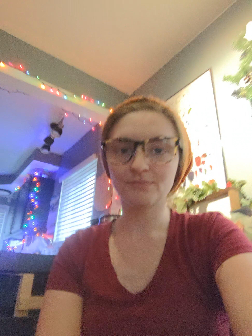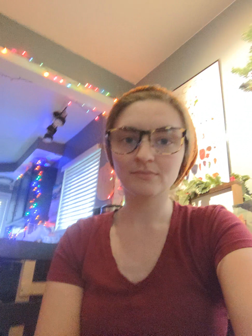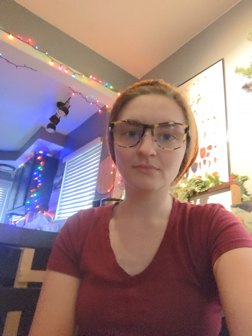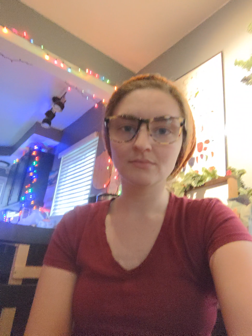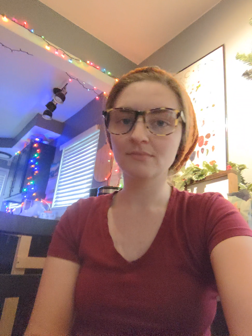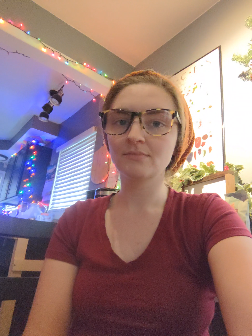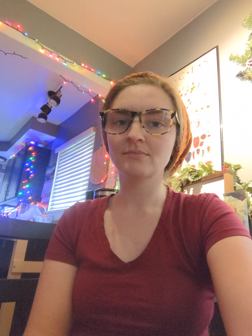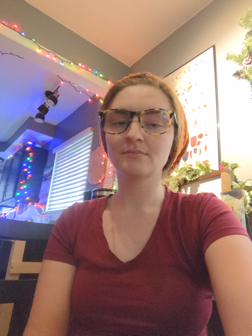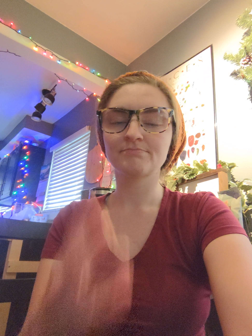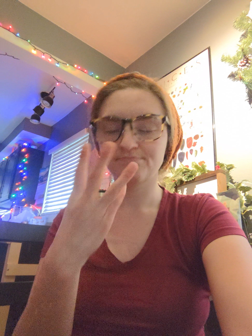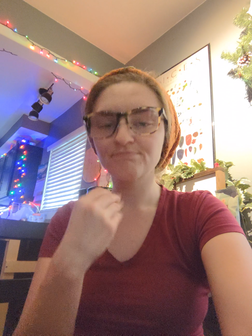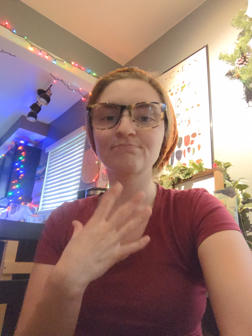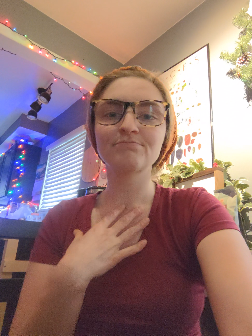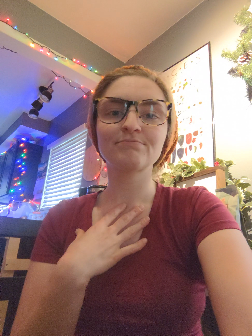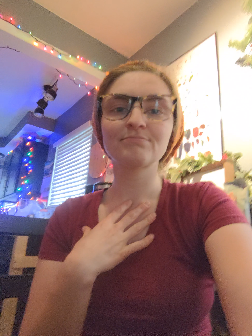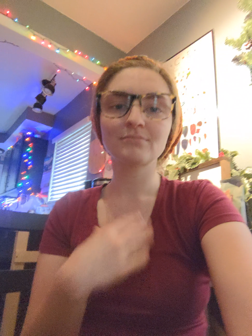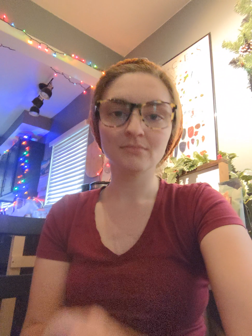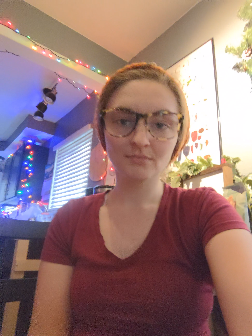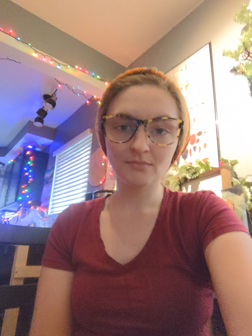nap